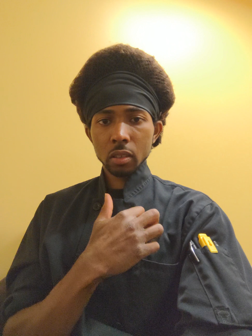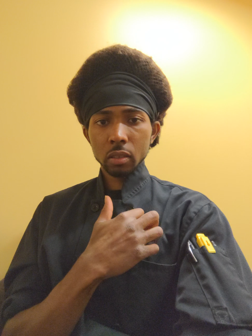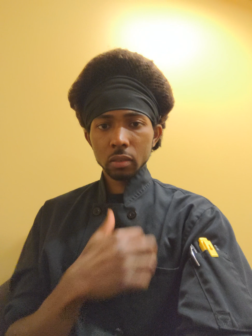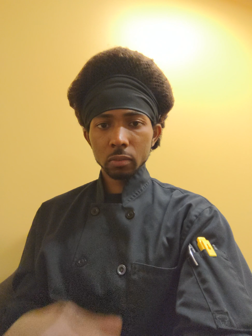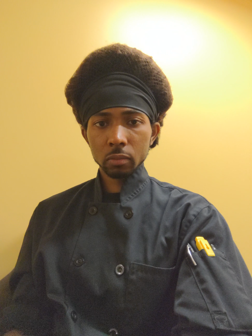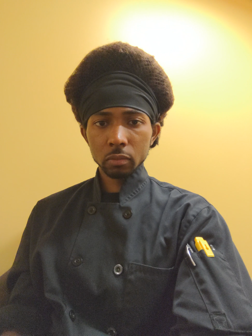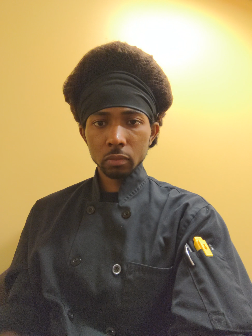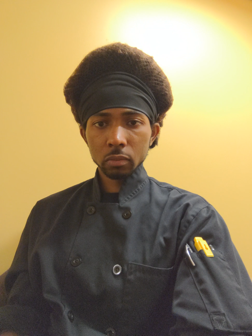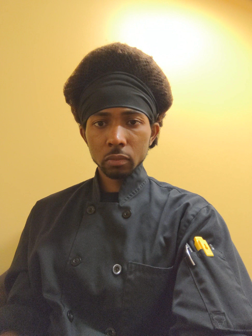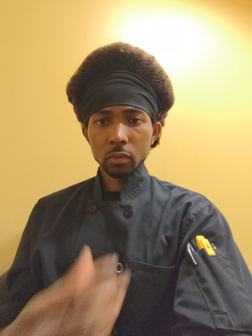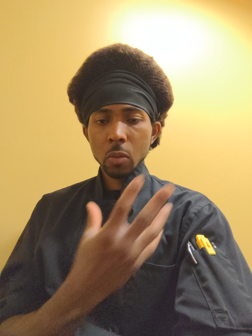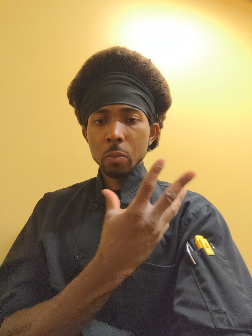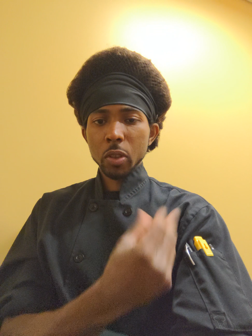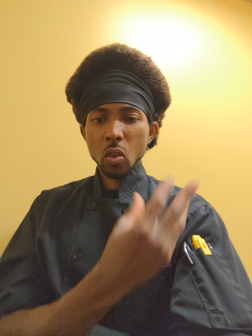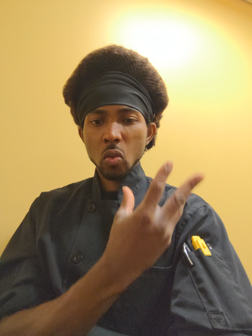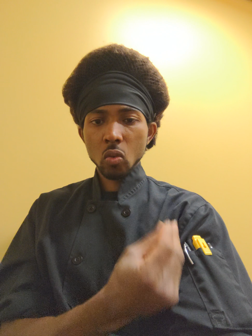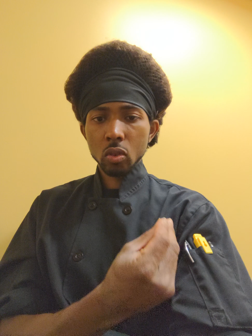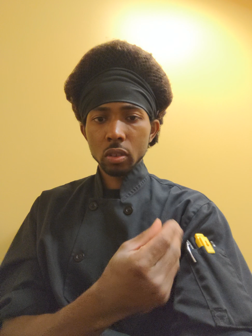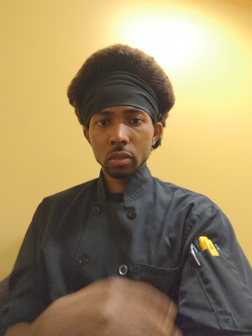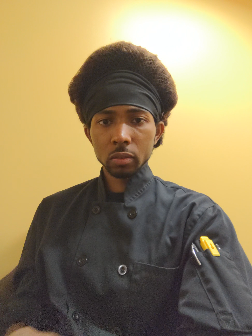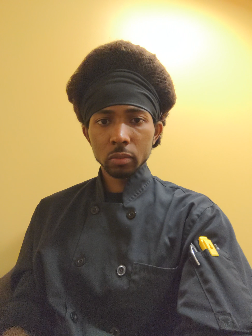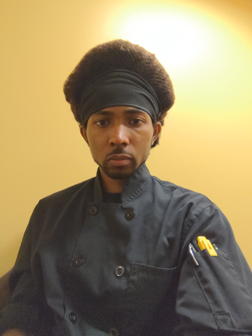poor